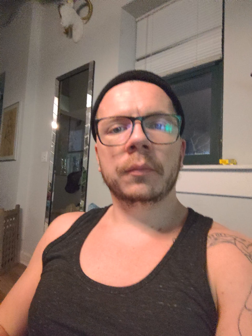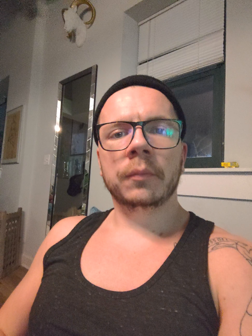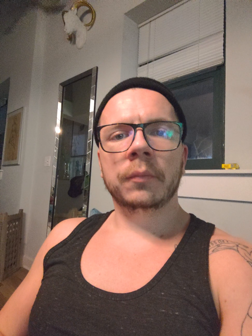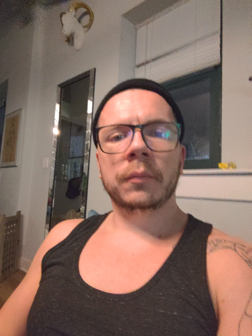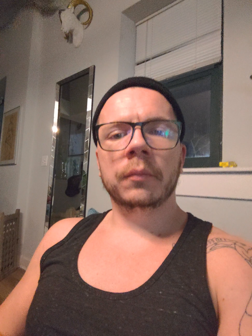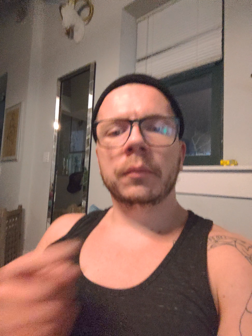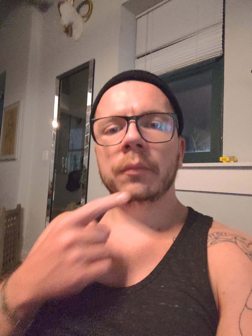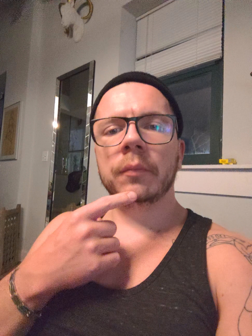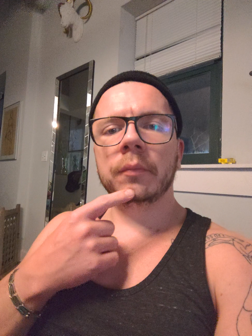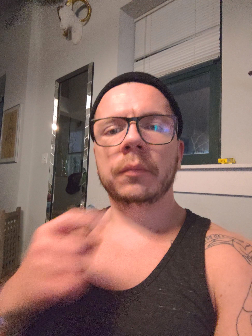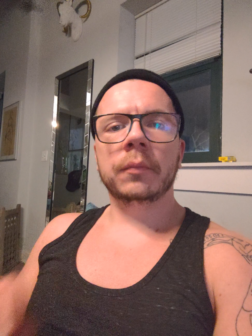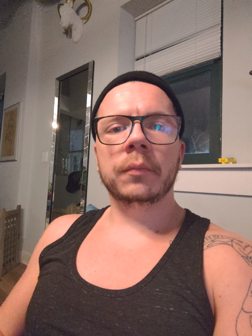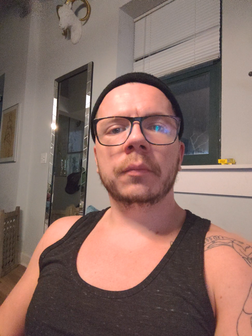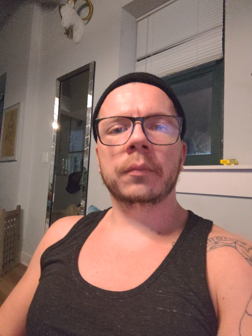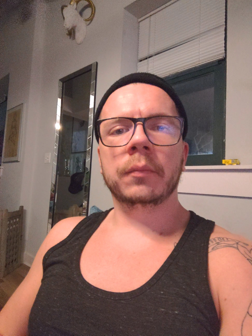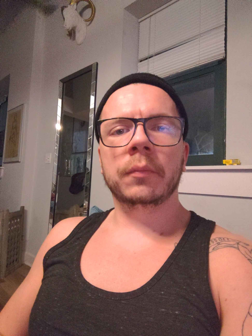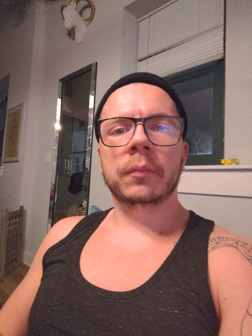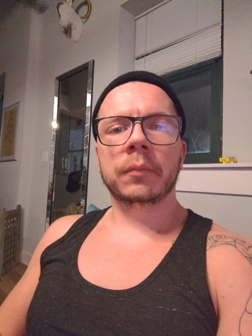say